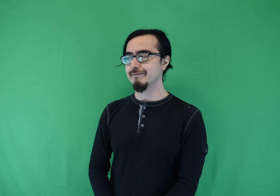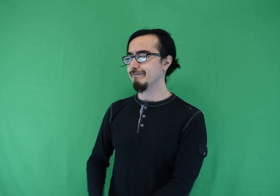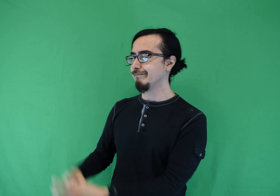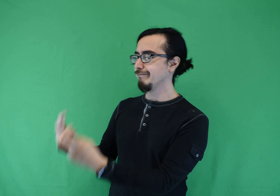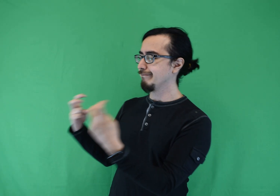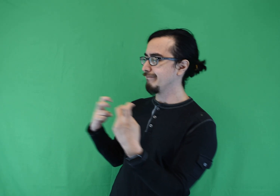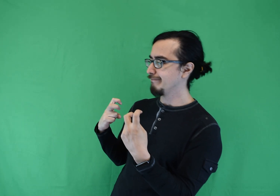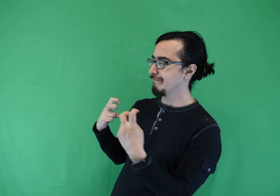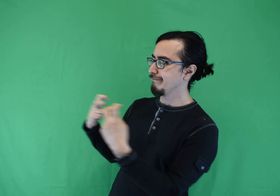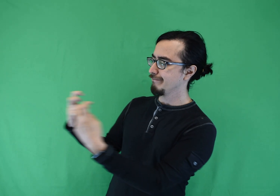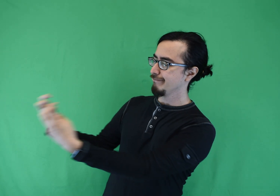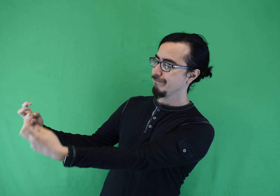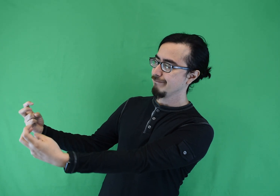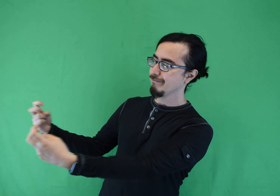robar